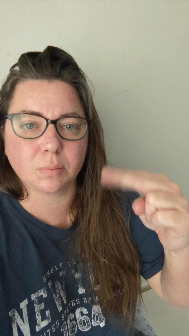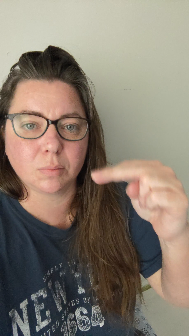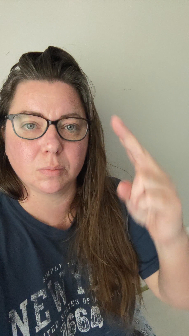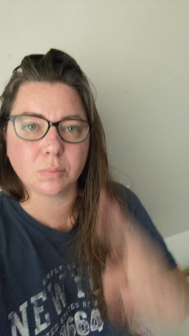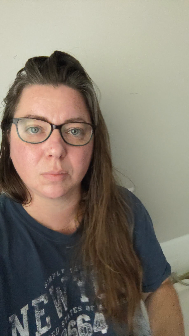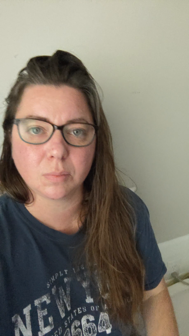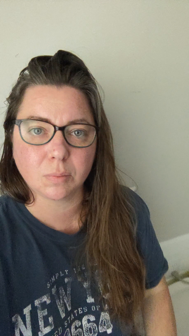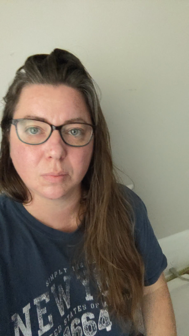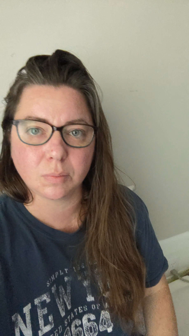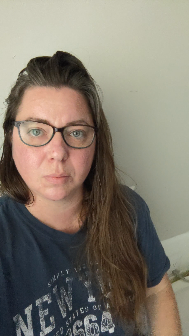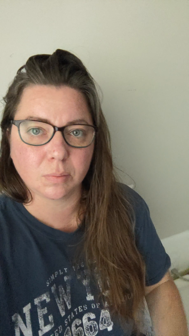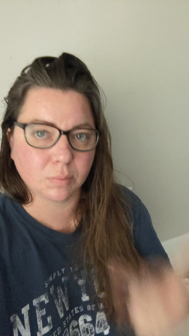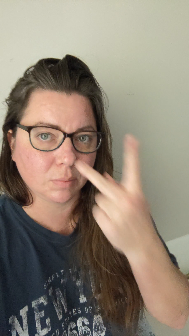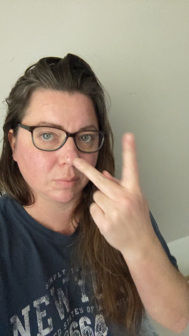penis